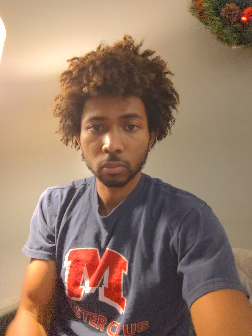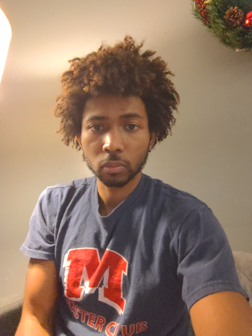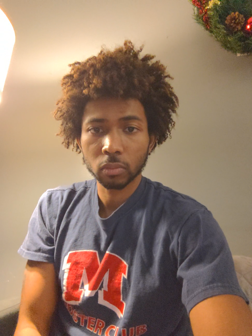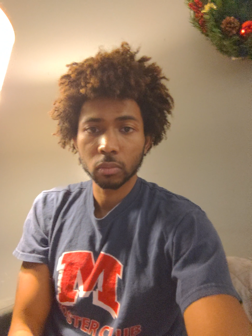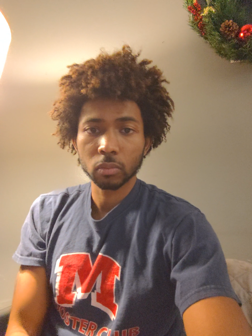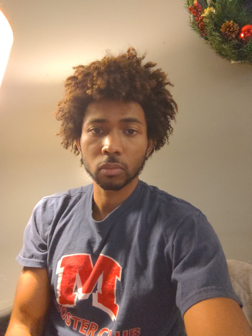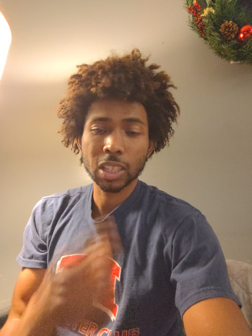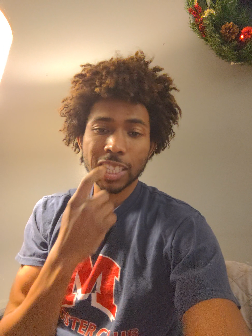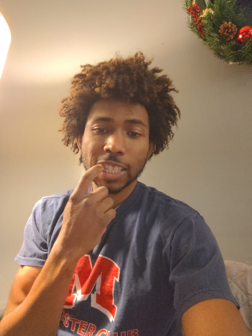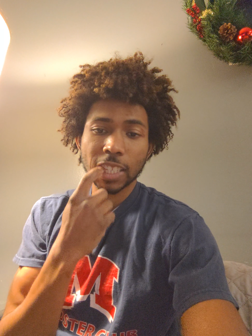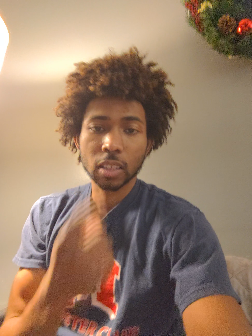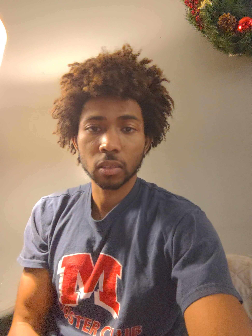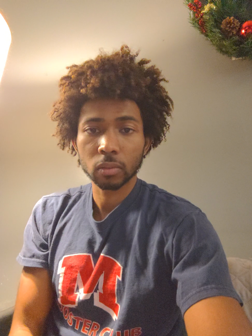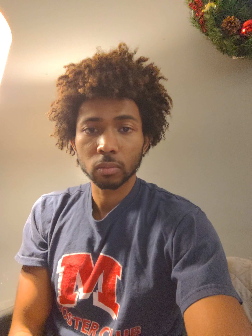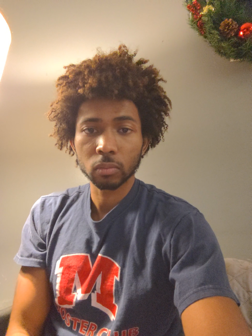tooth